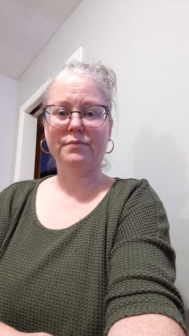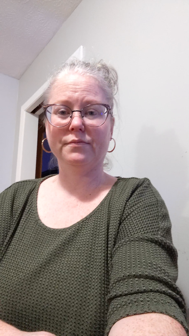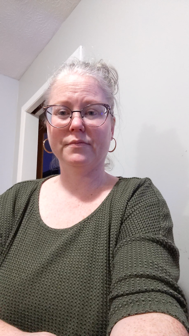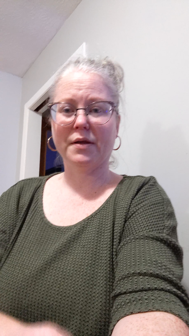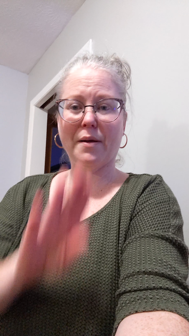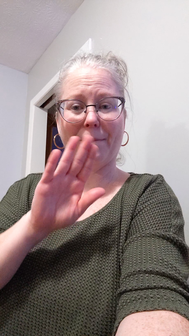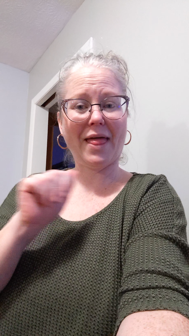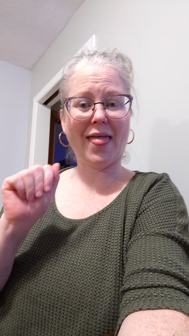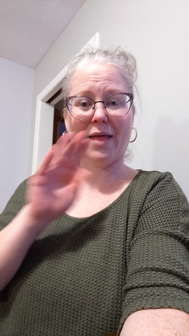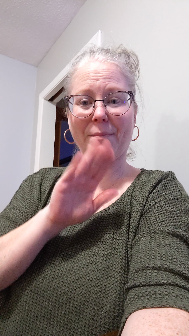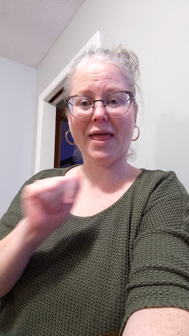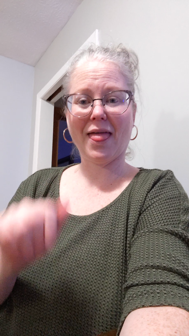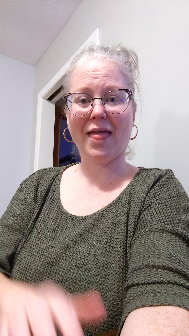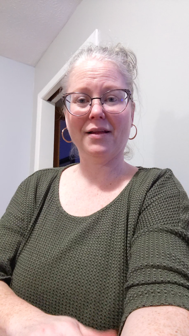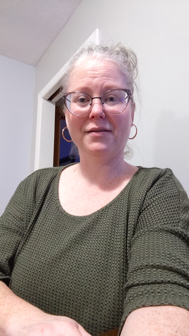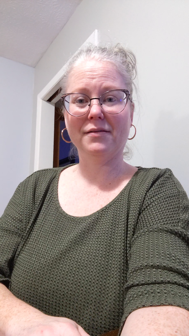baa baa